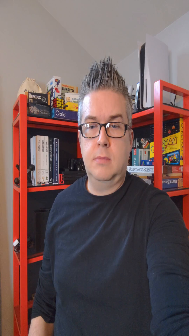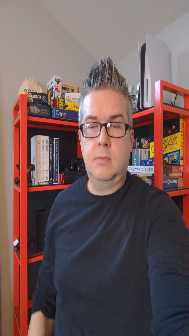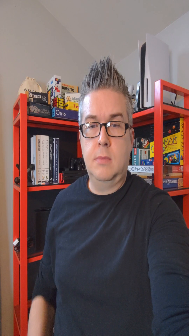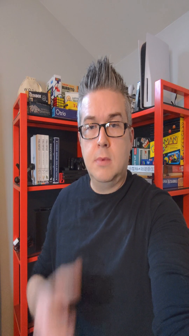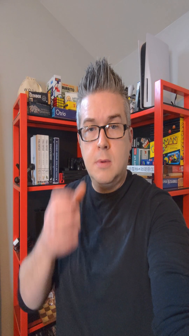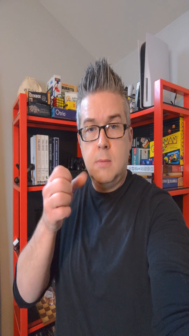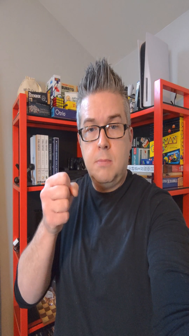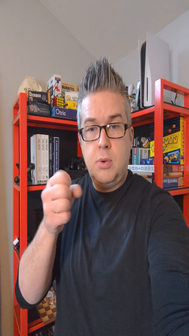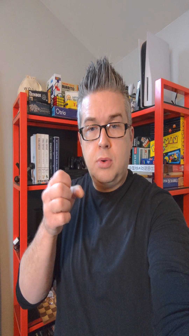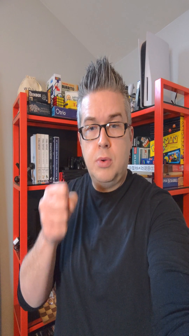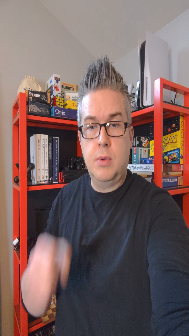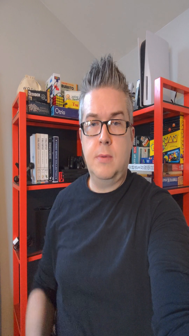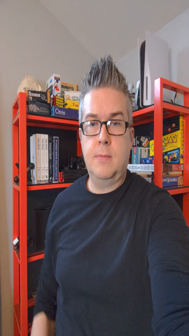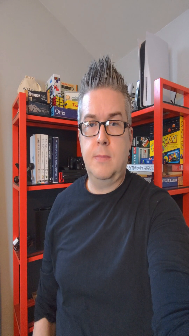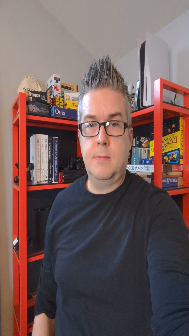milk